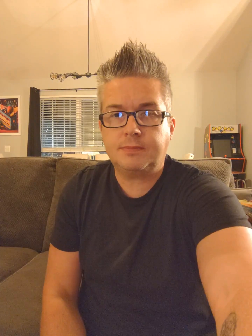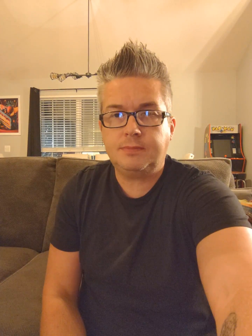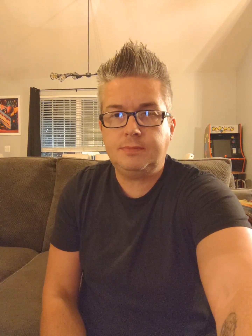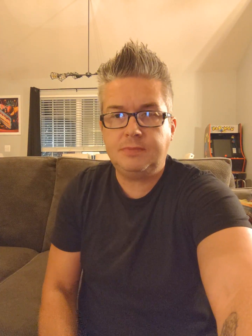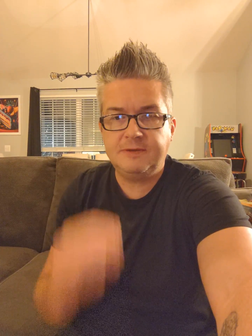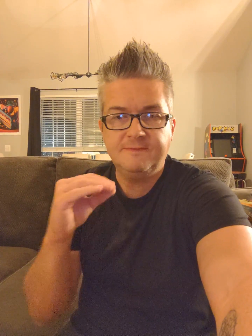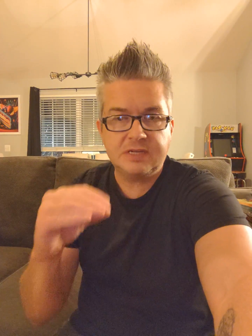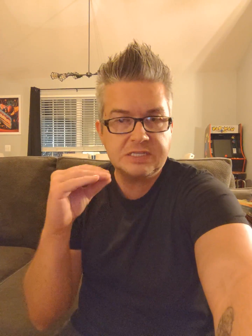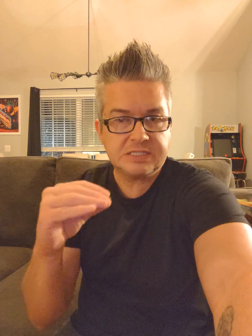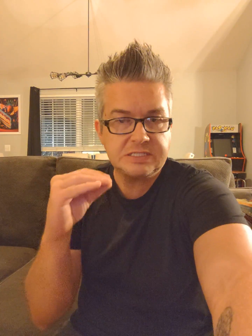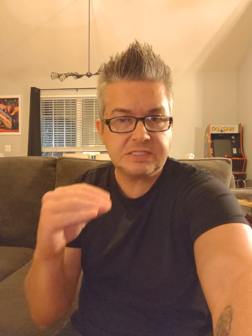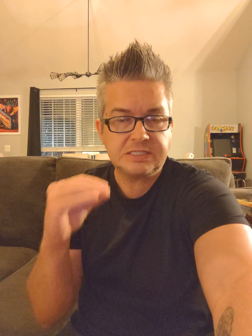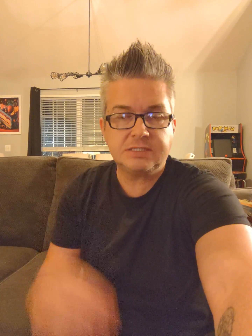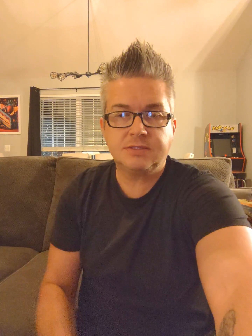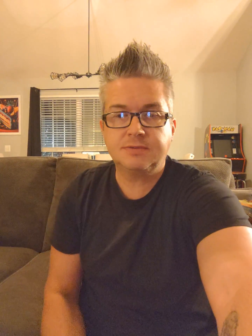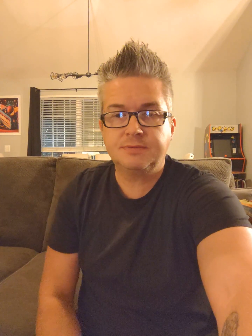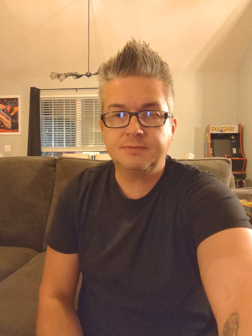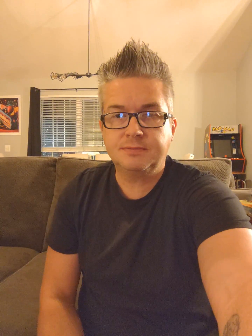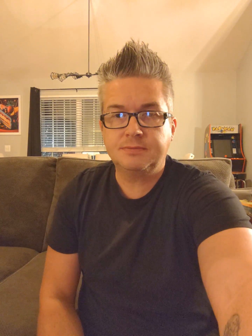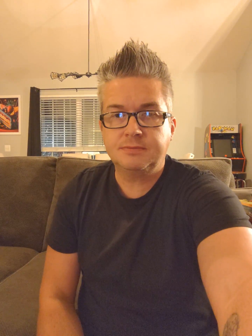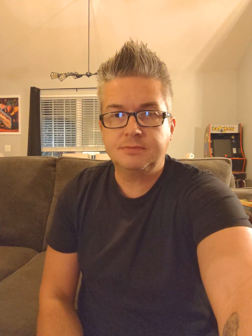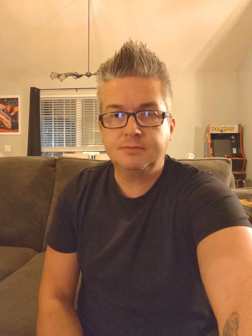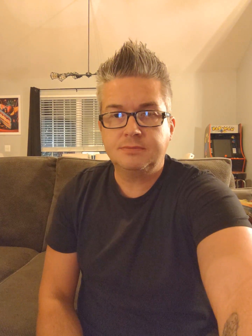fix